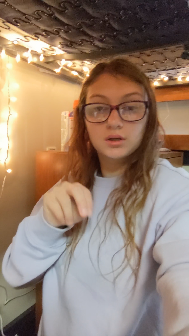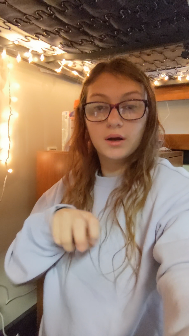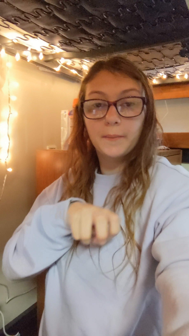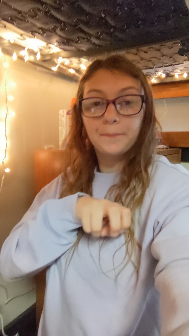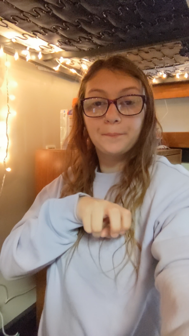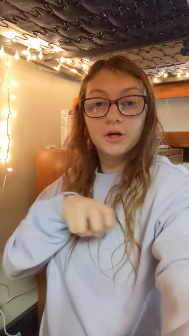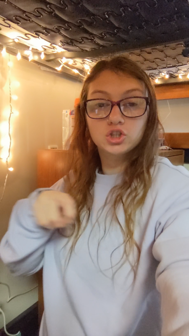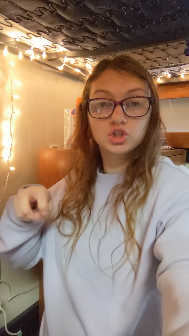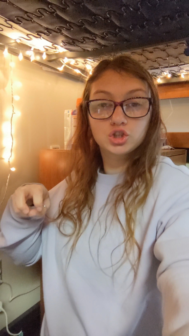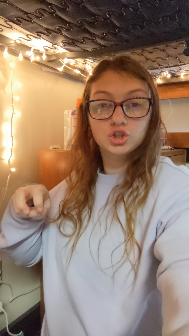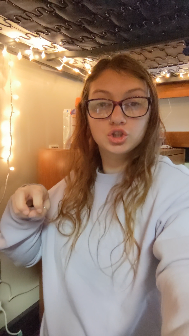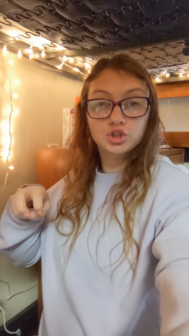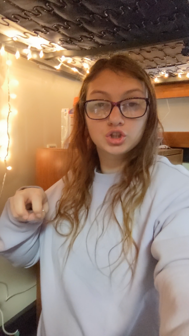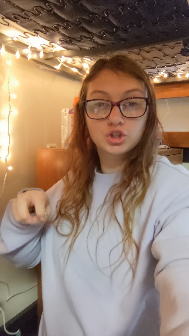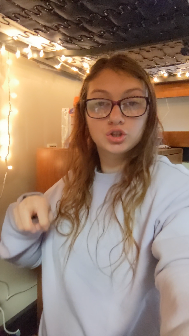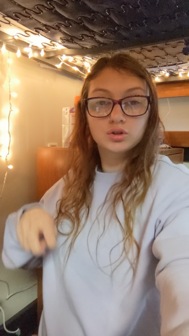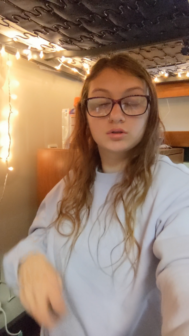bench